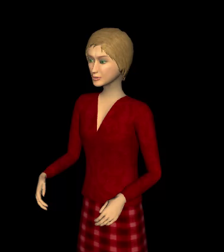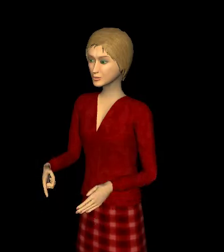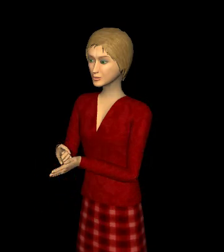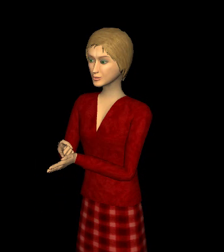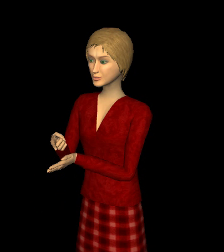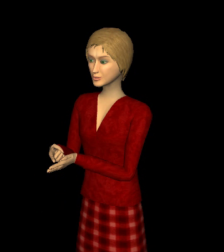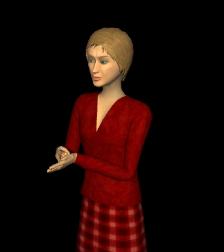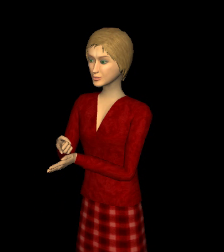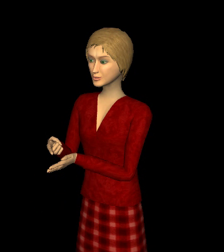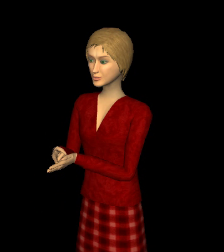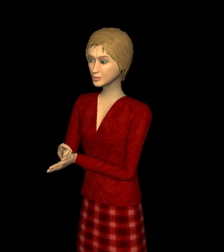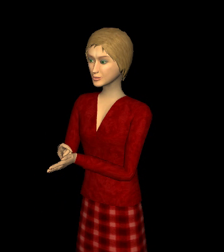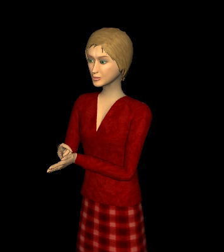يكرر